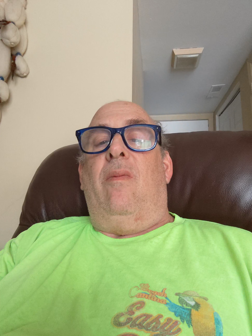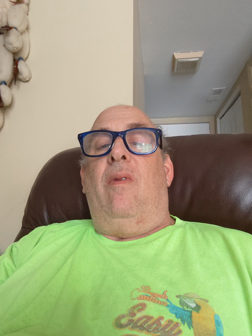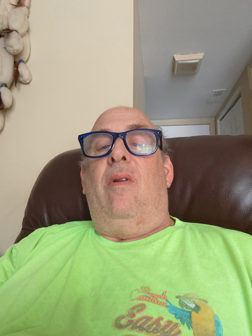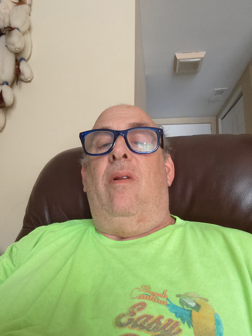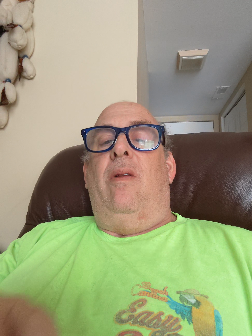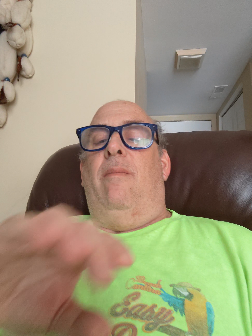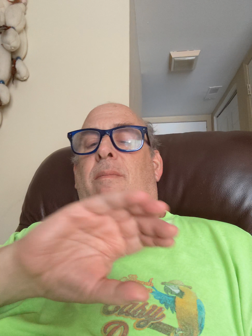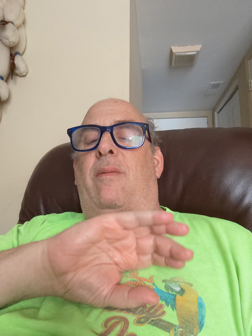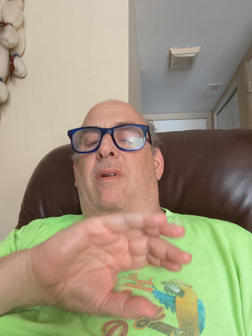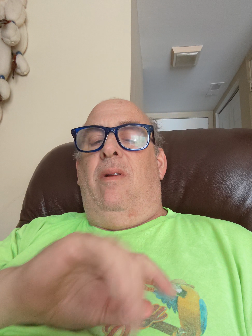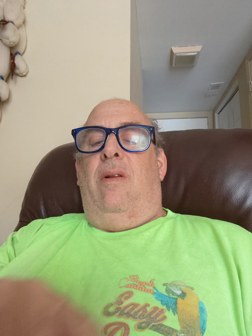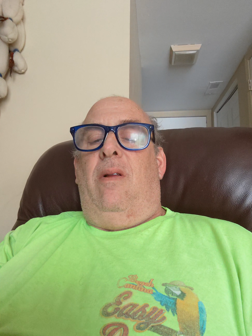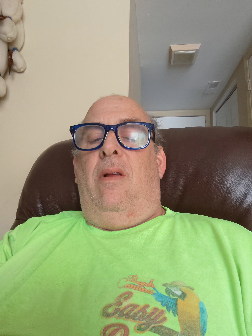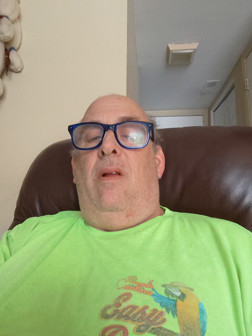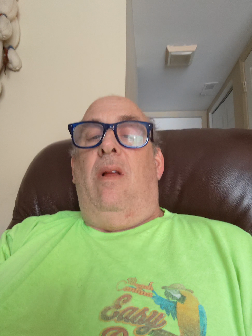police